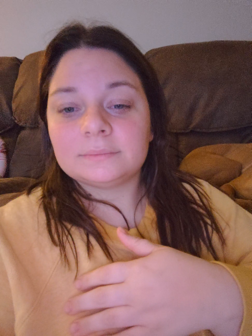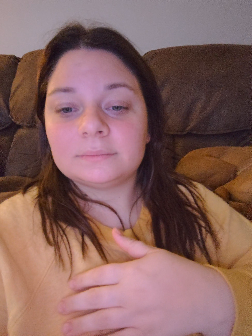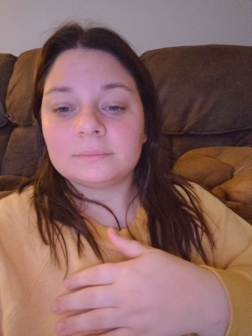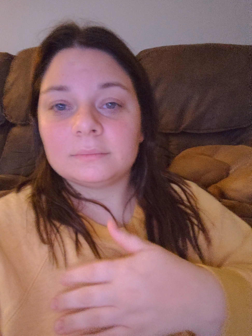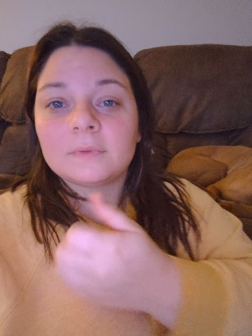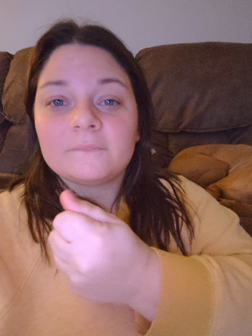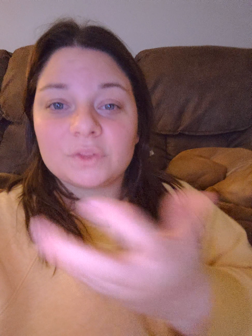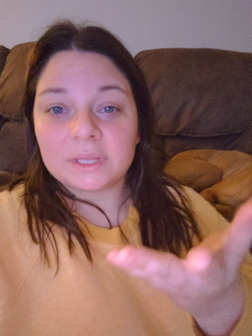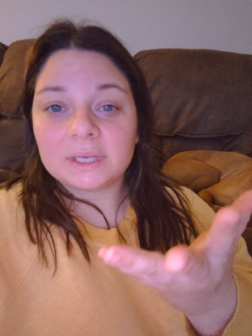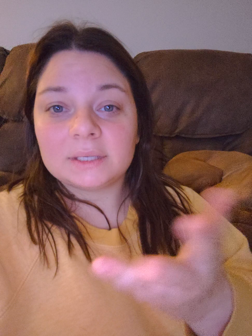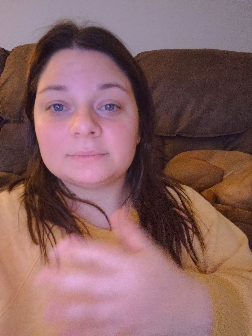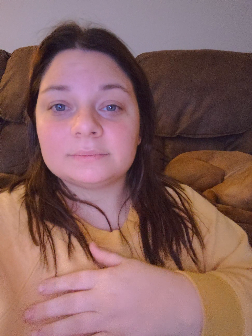every